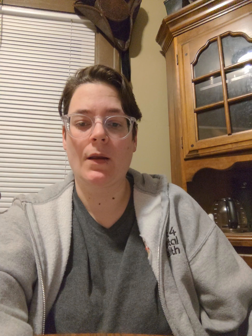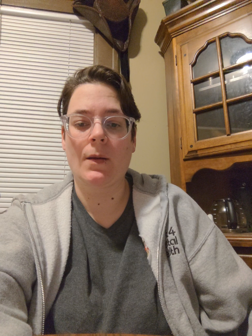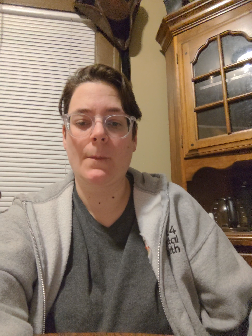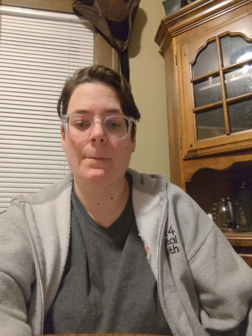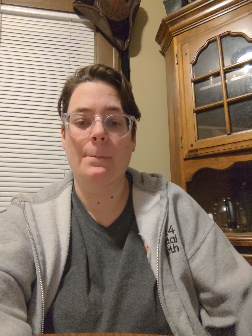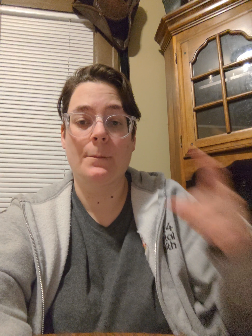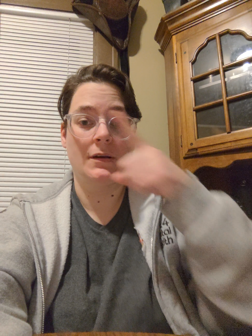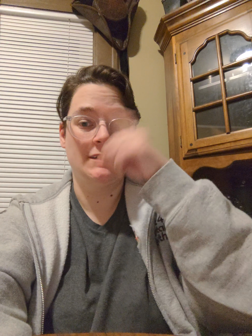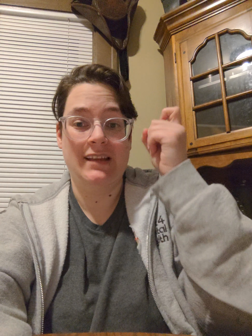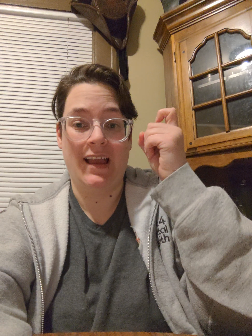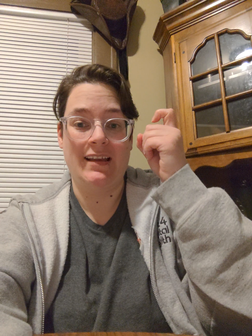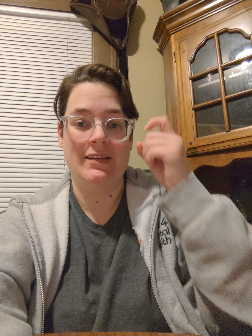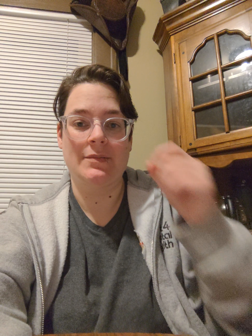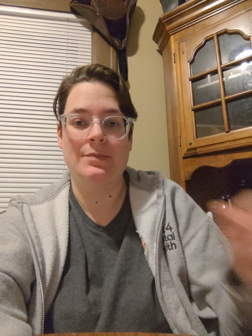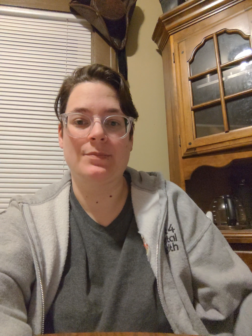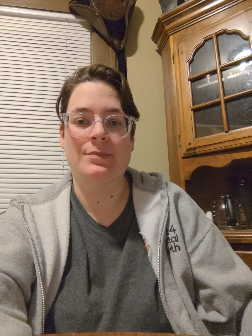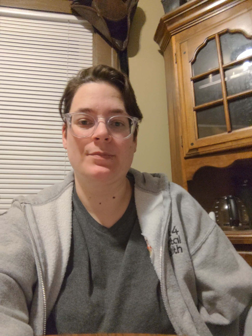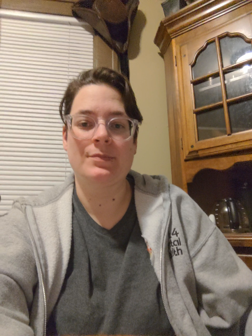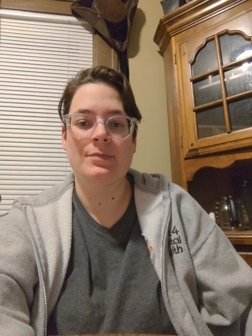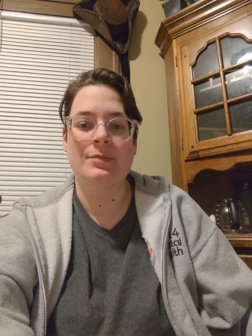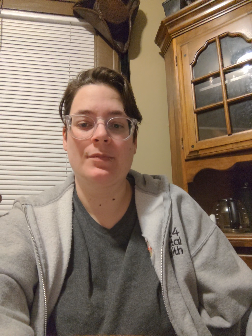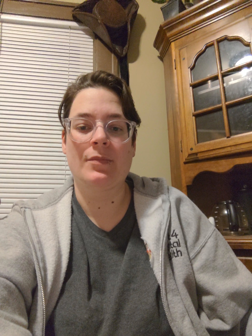because